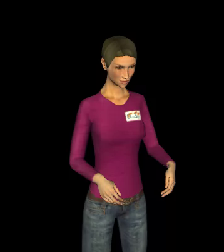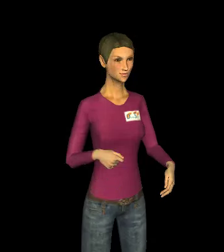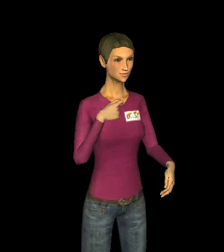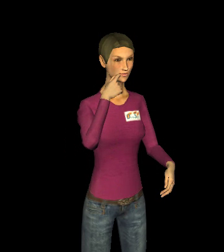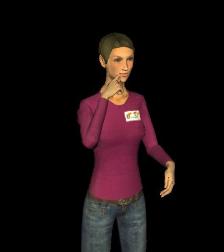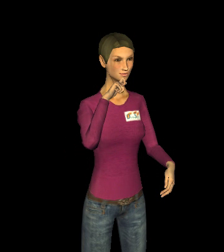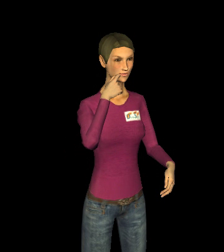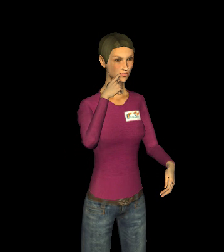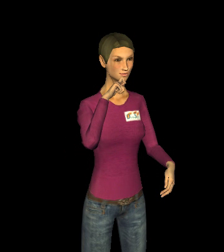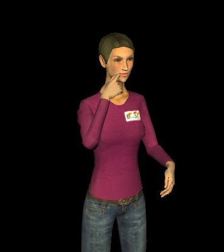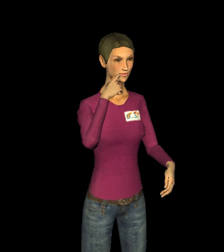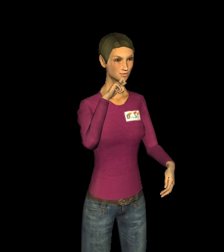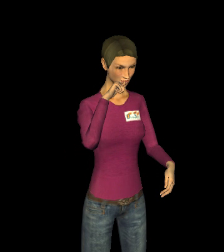طبيب أسنان